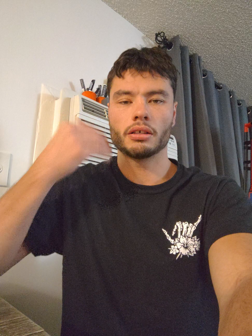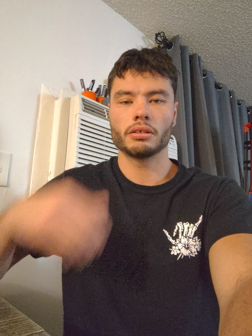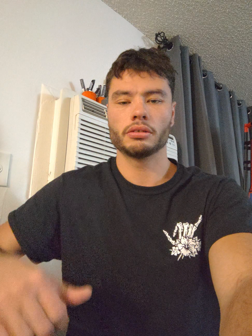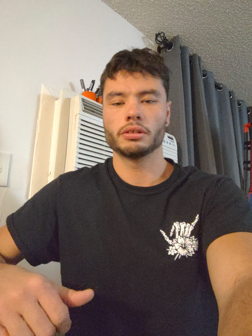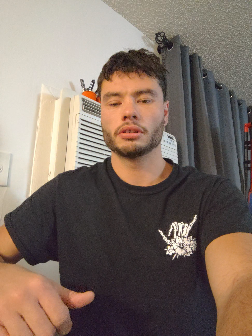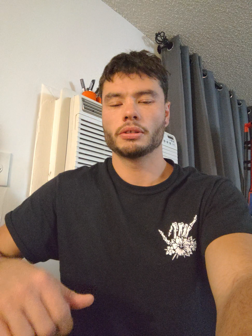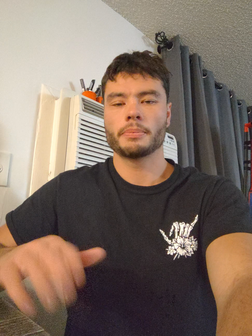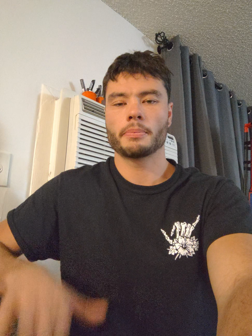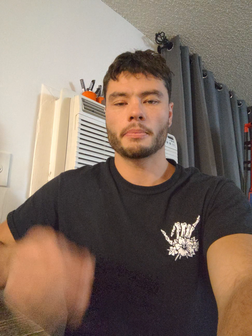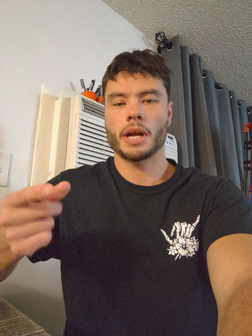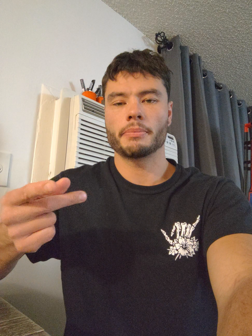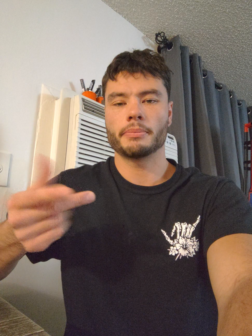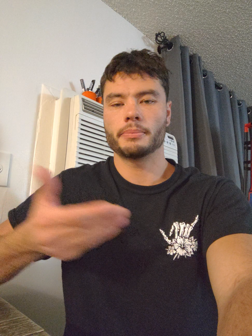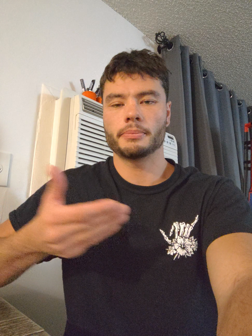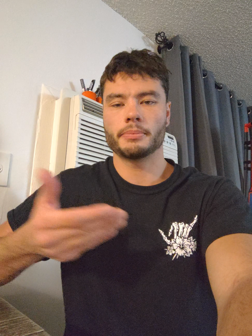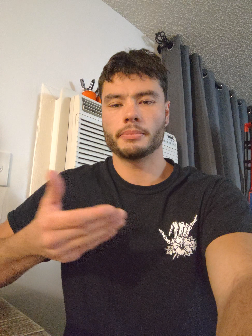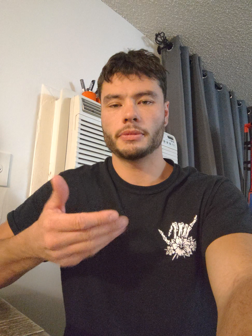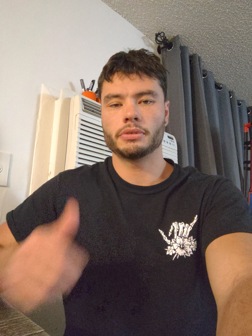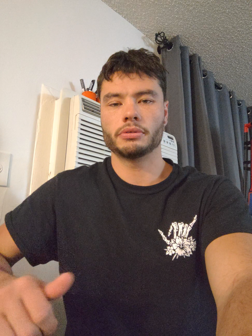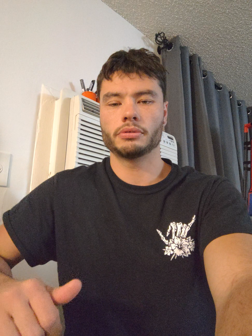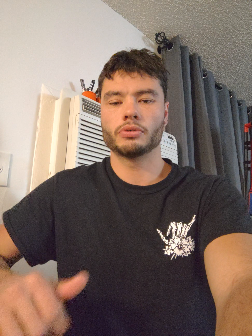puppy